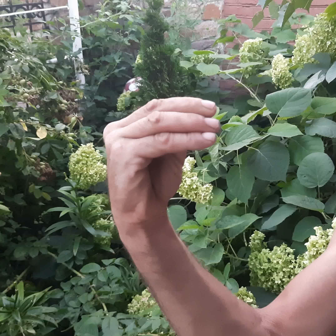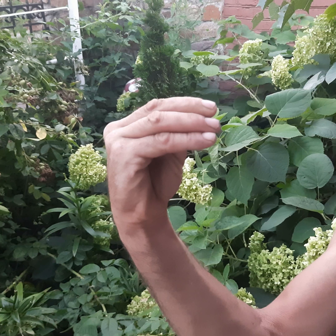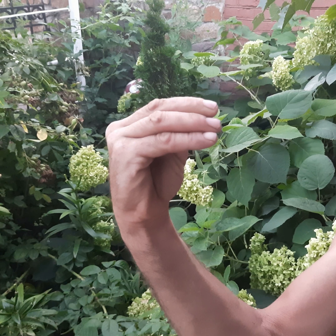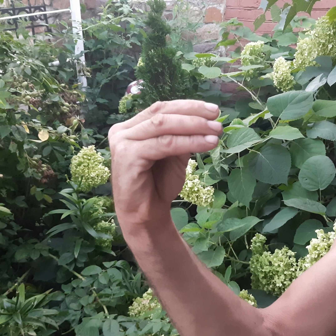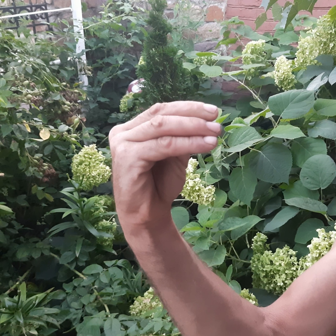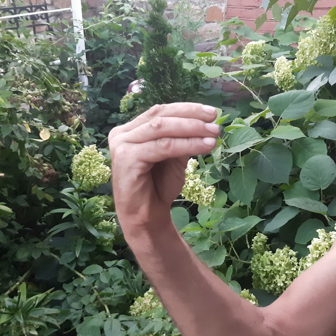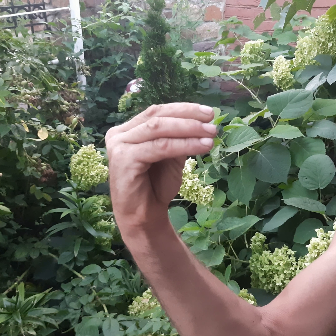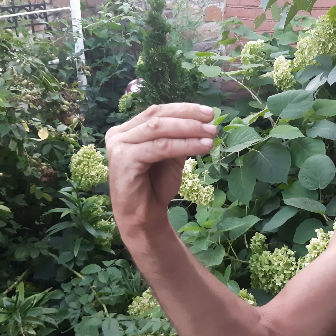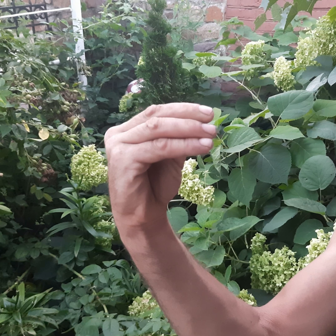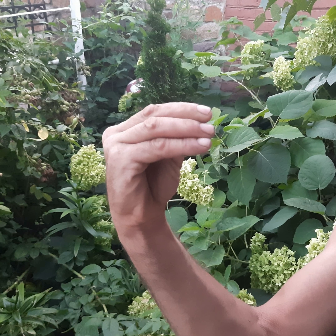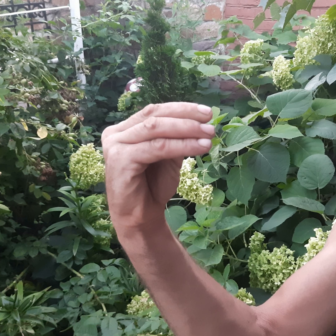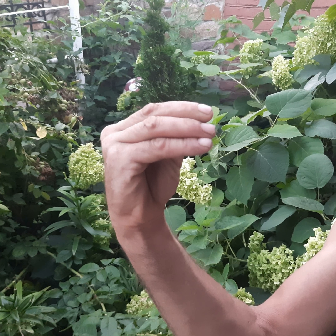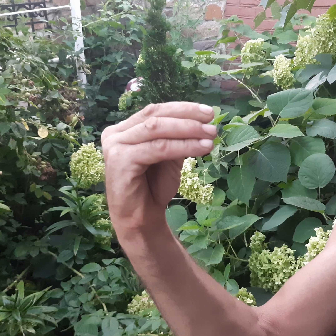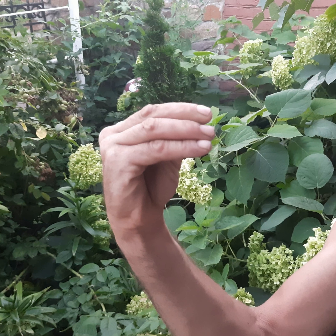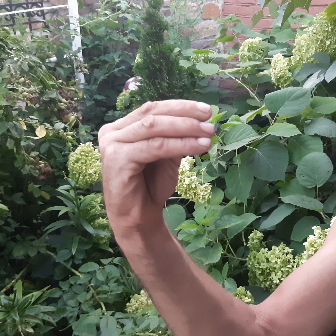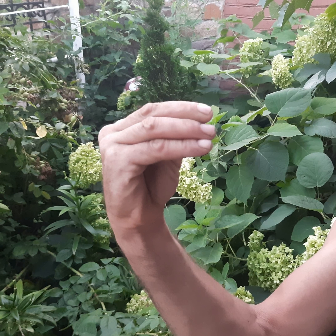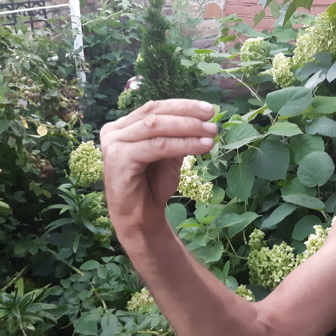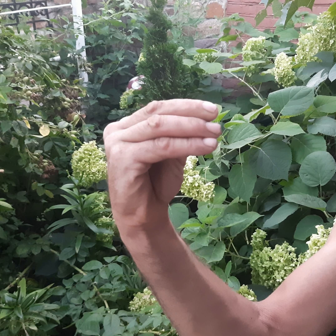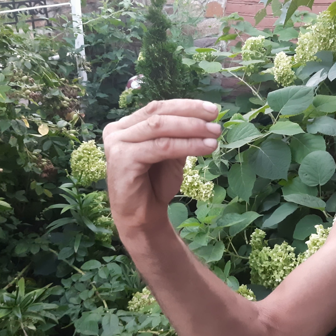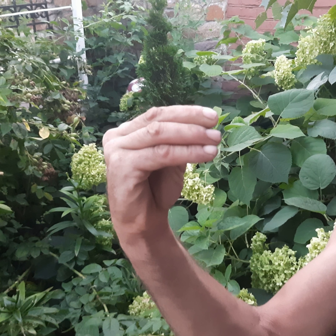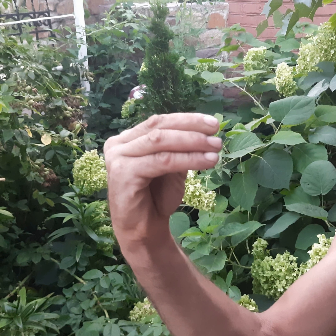Ж